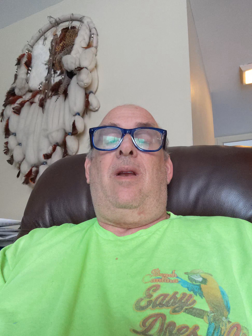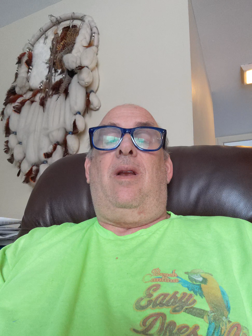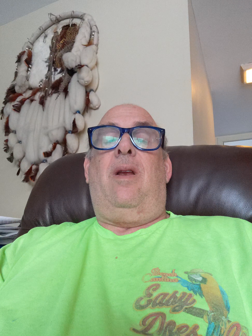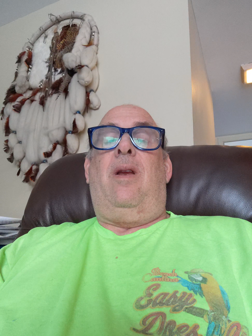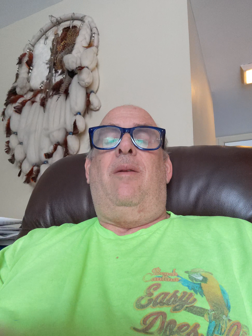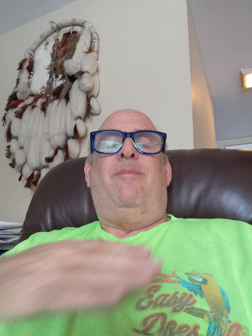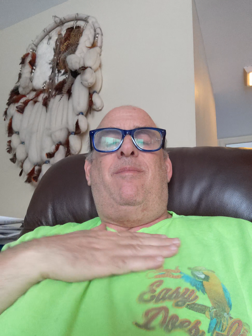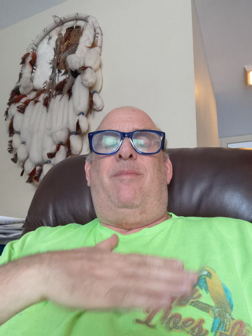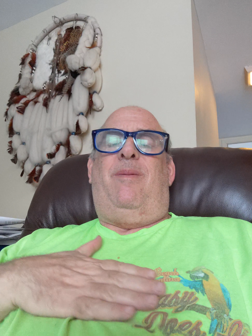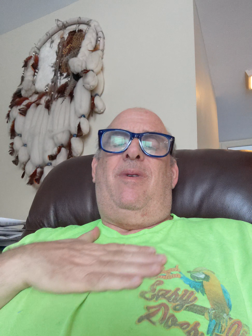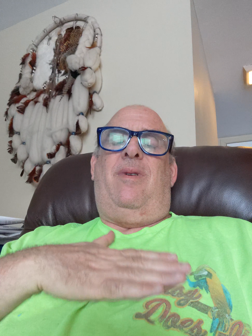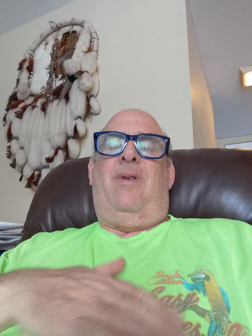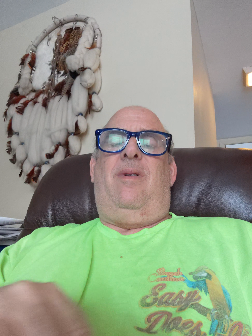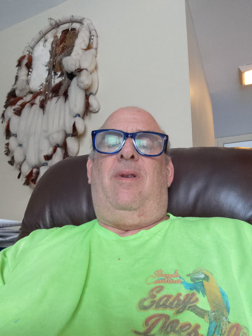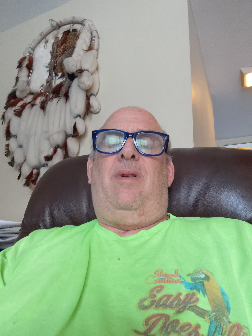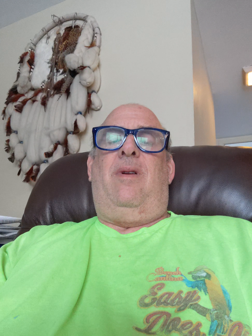please